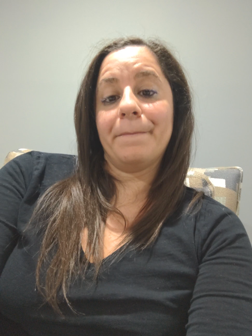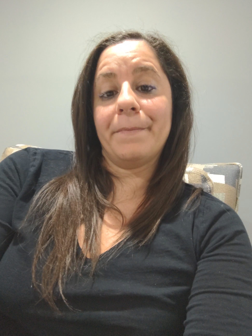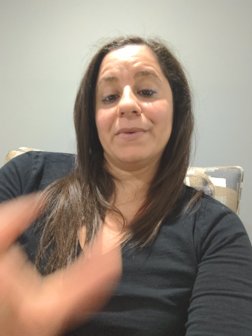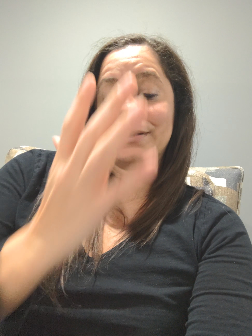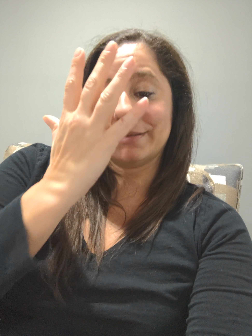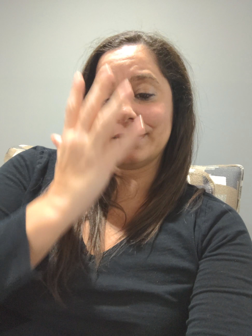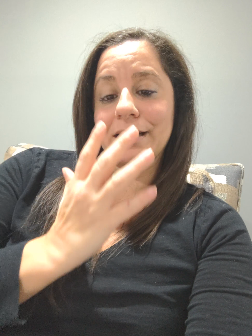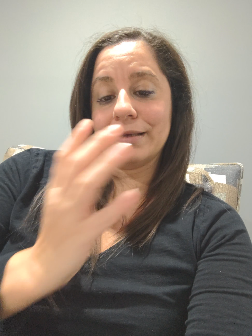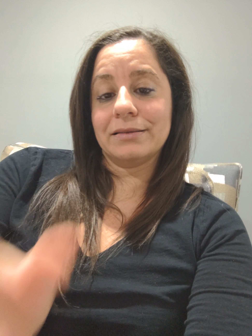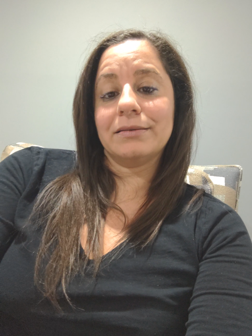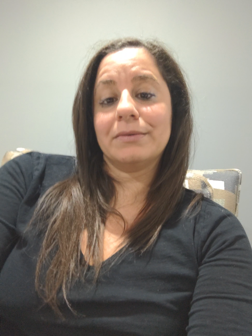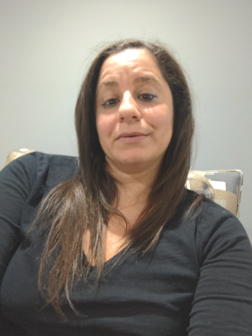sad